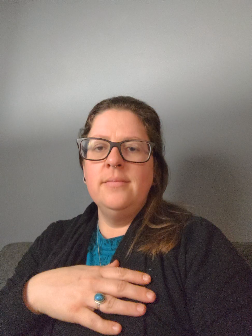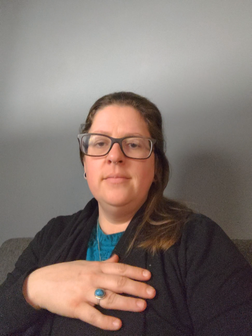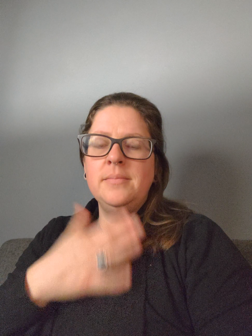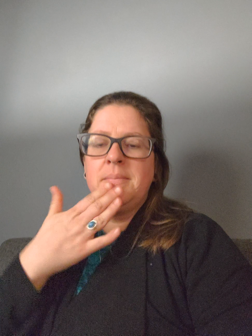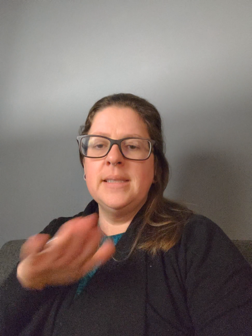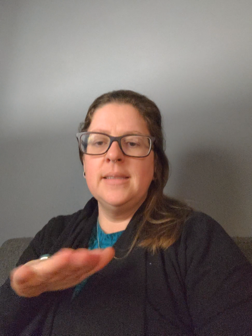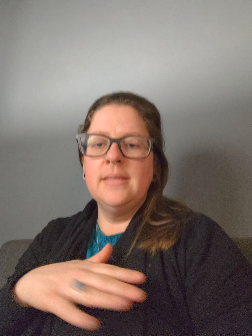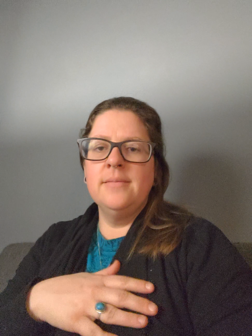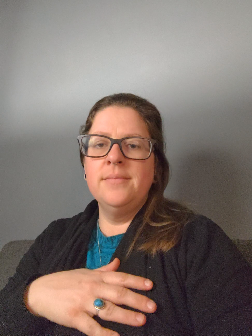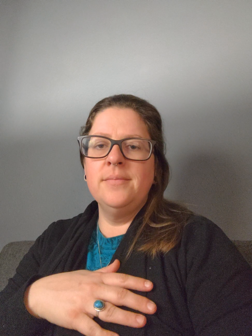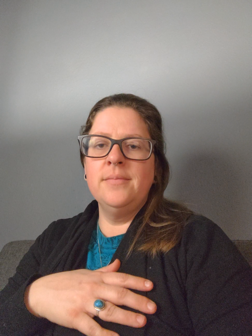bad